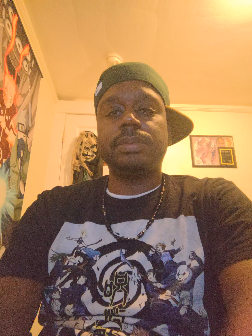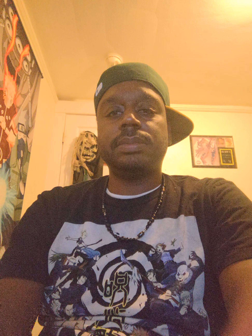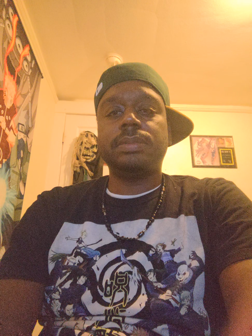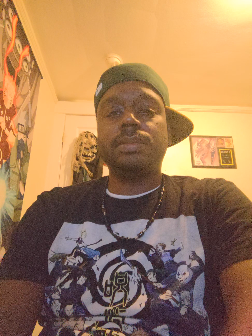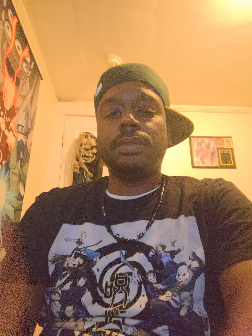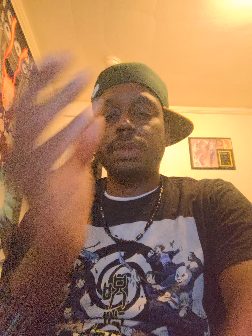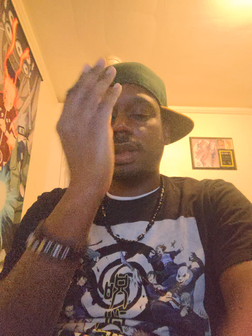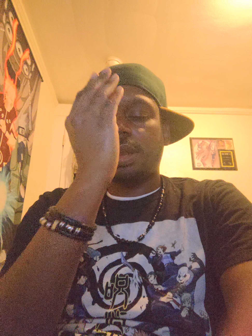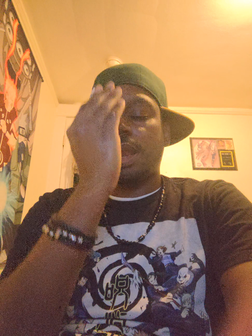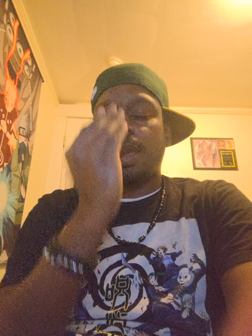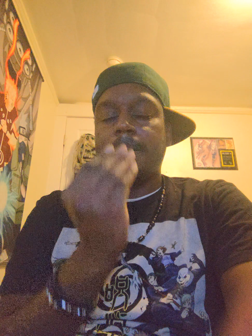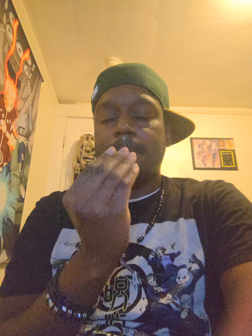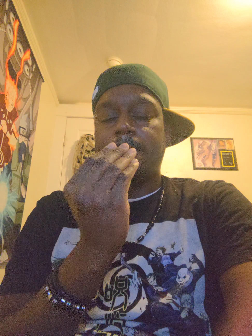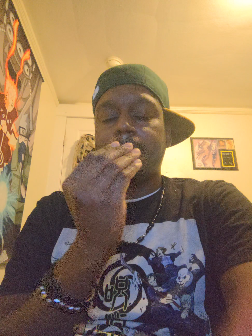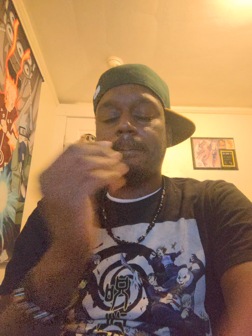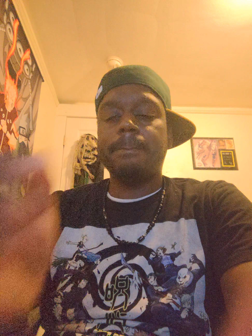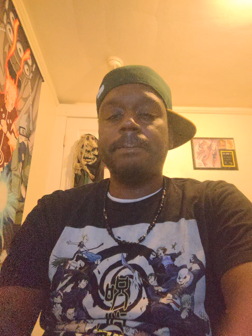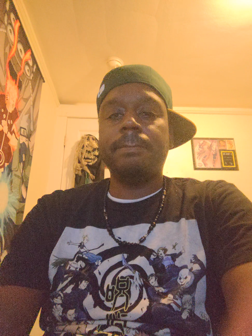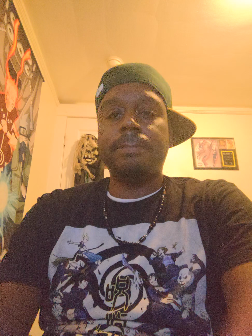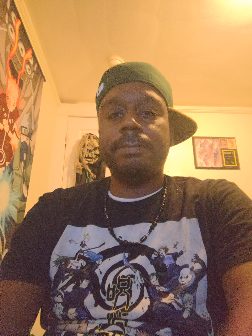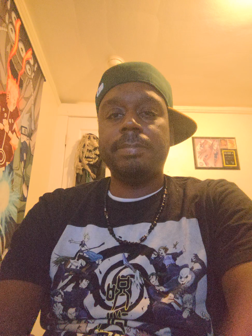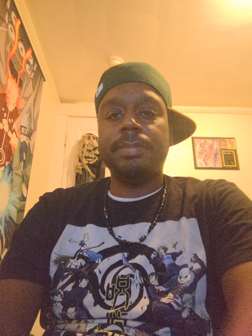sleep